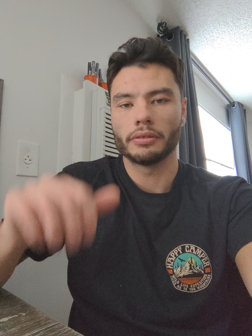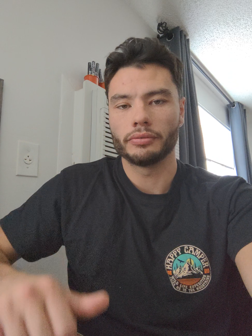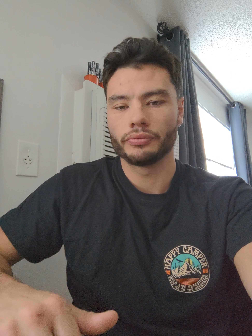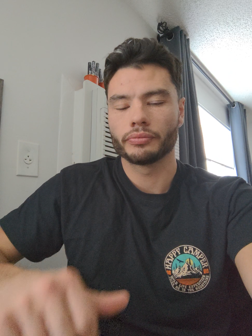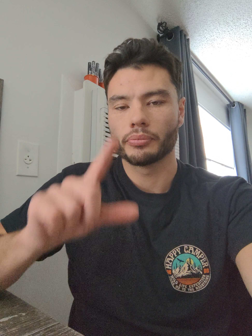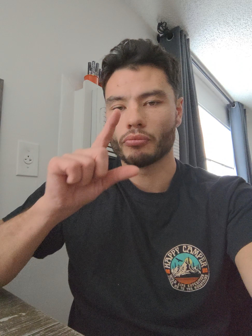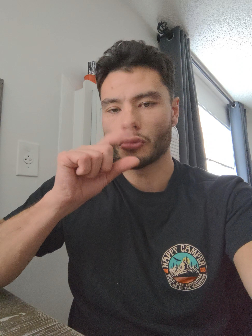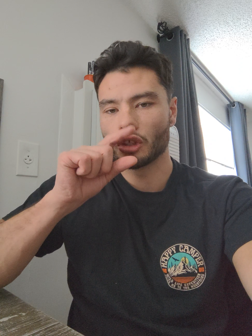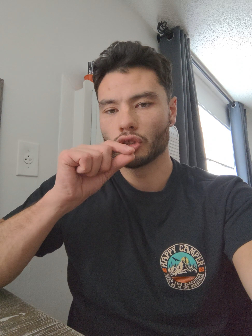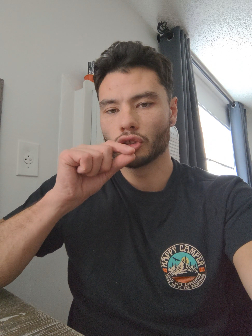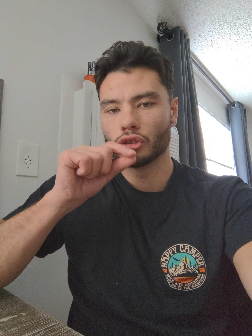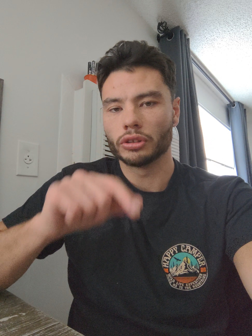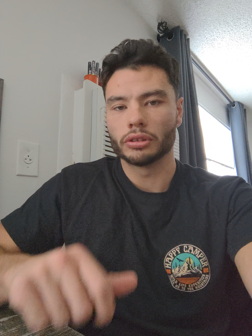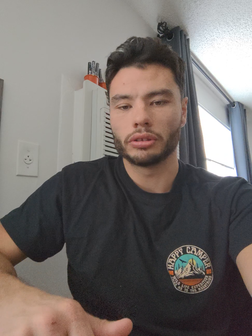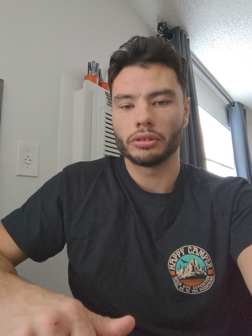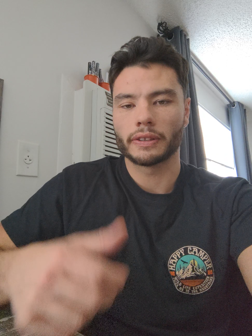bird